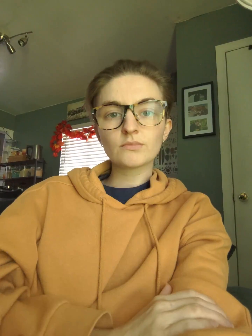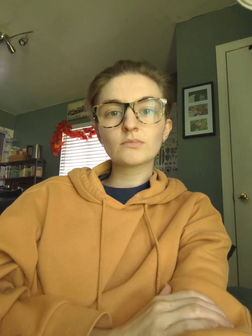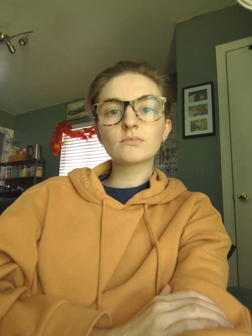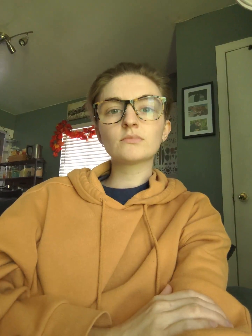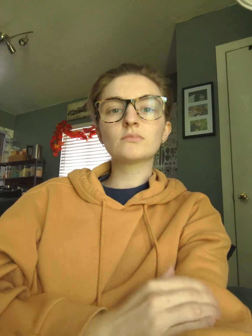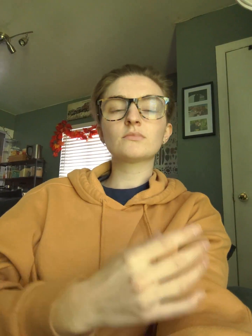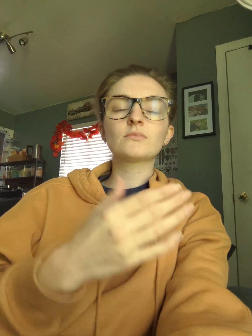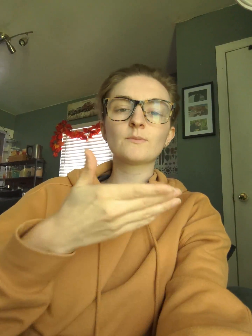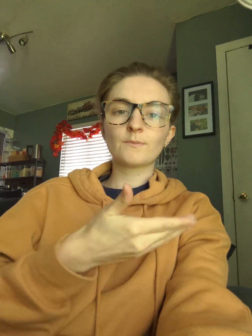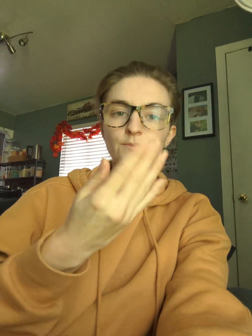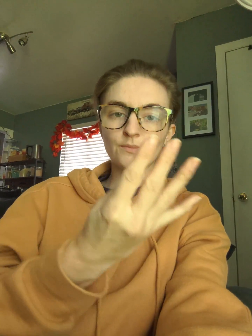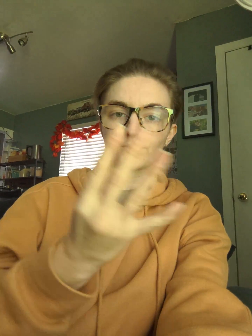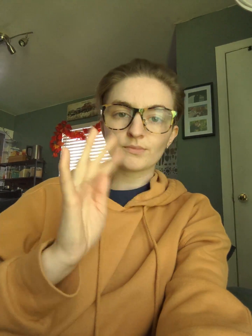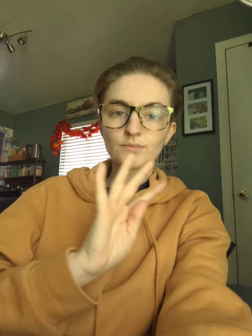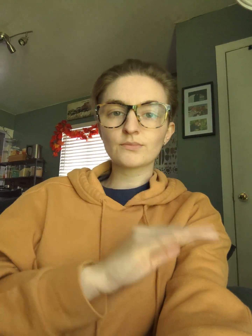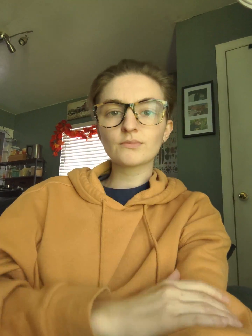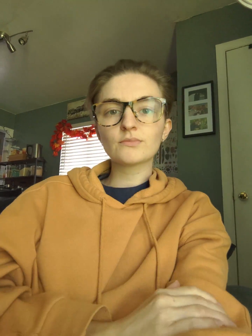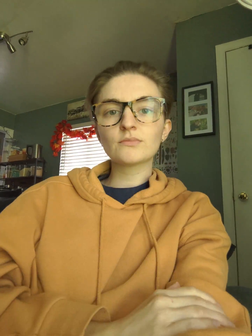crib